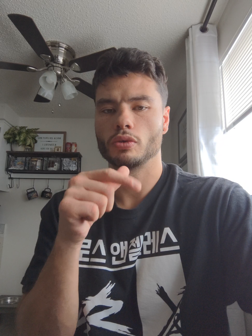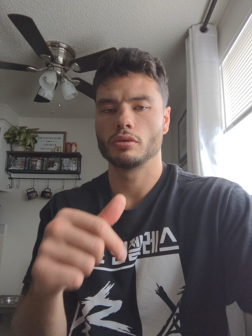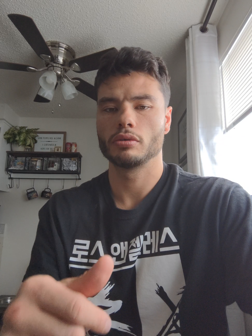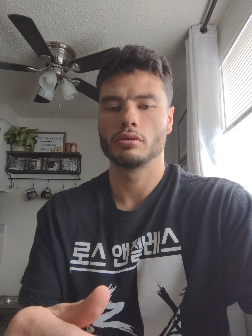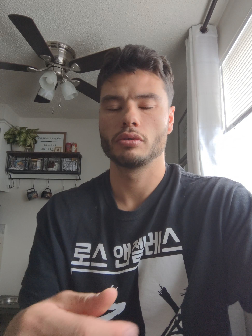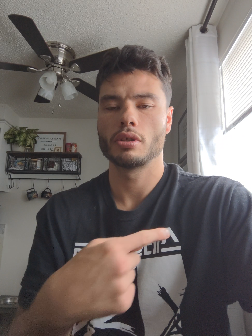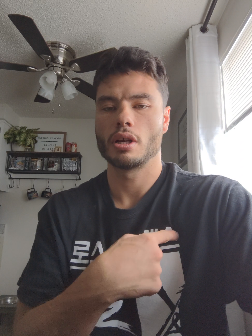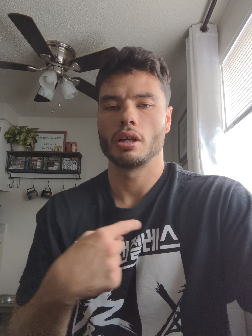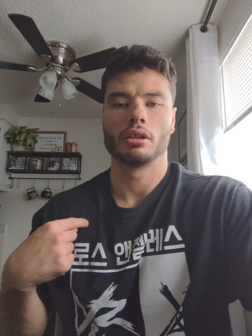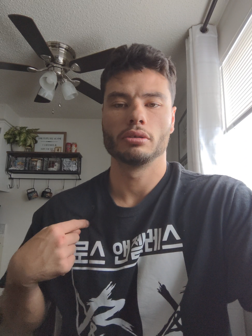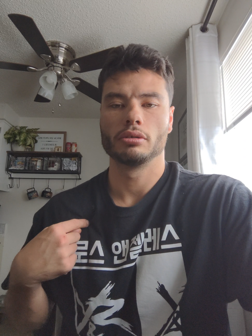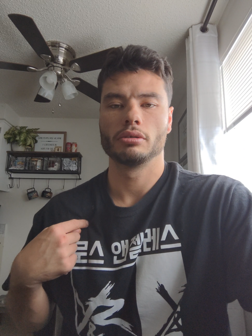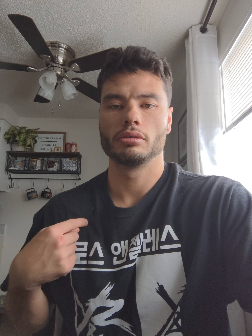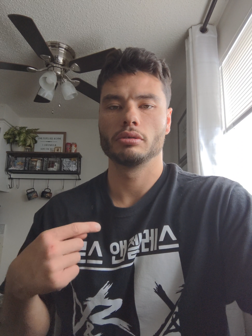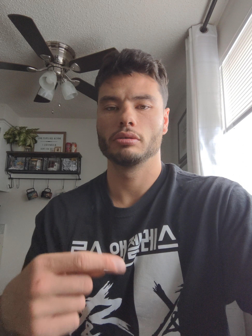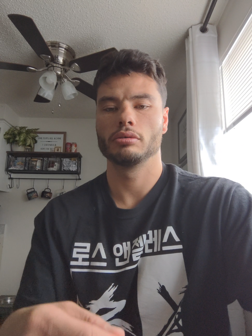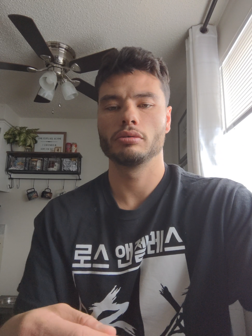we